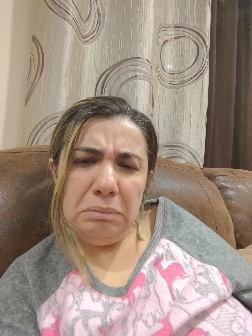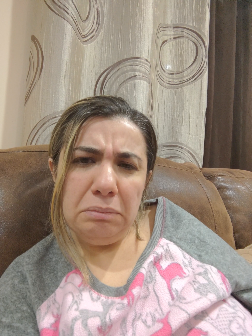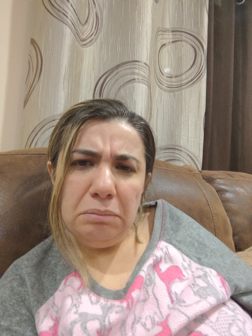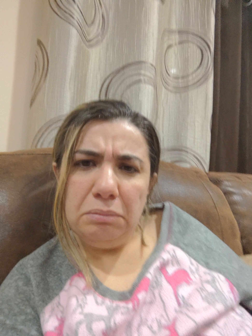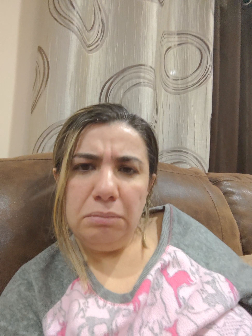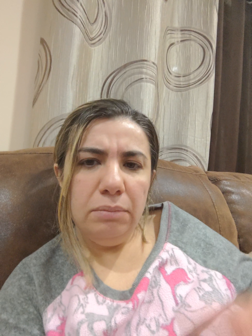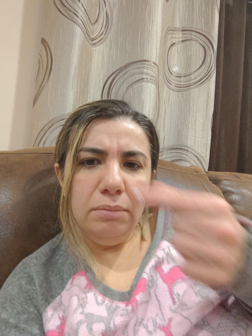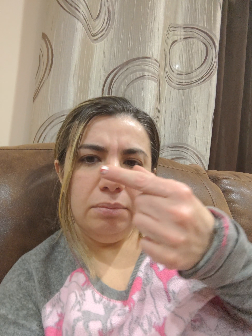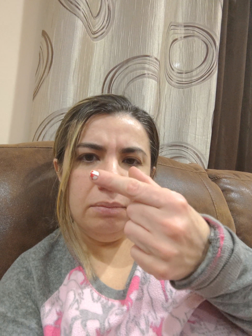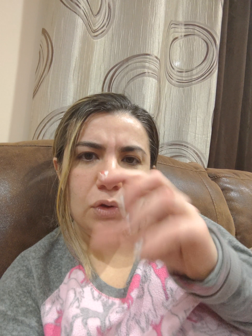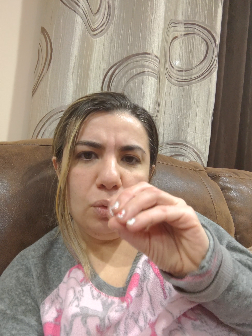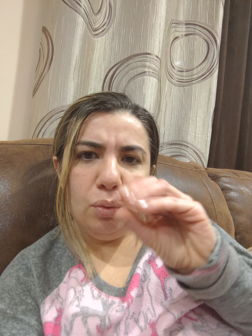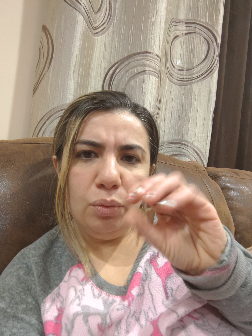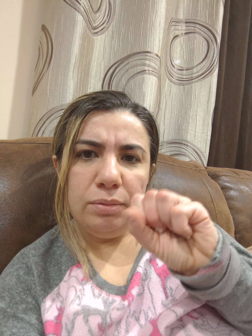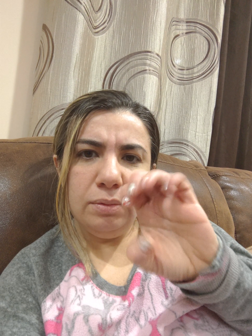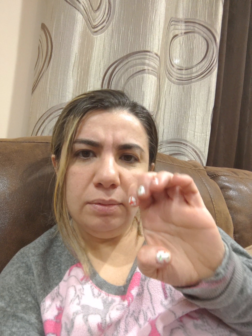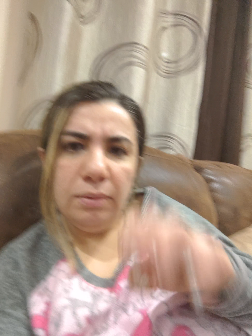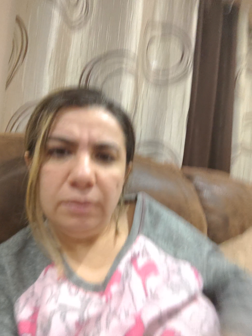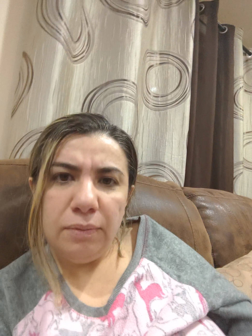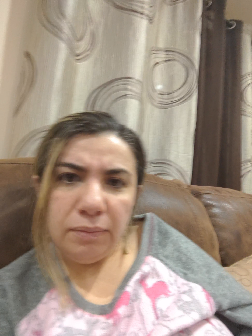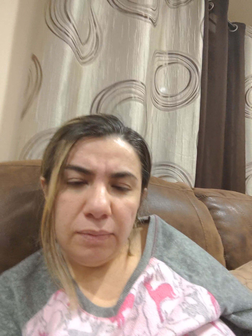goose